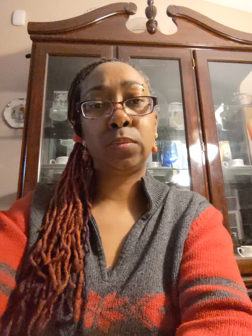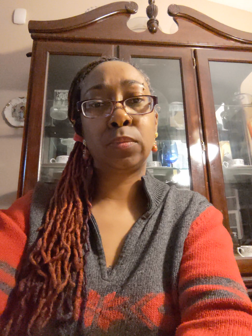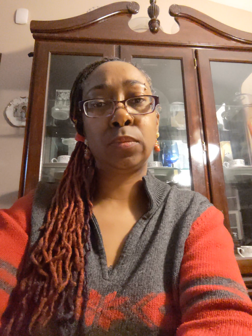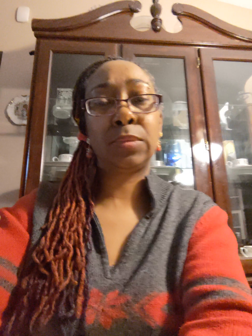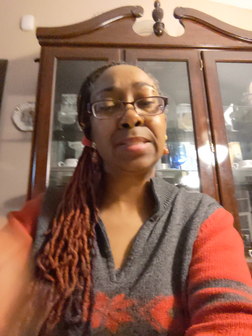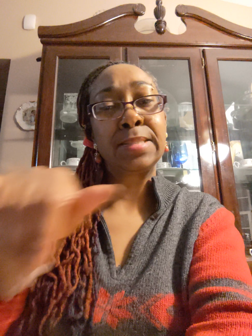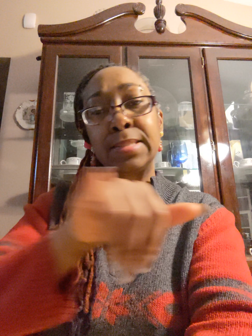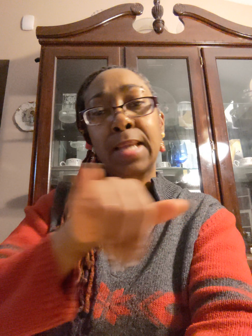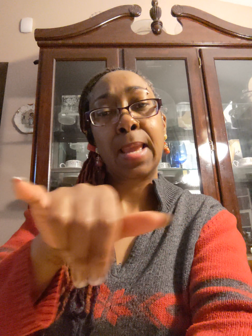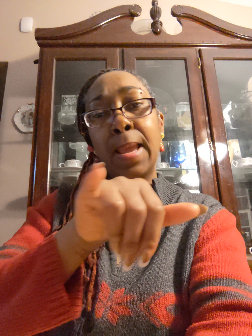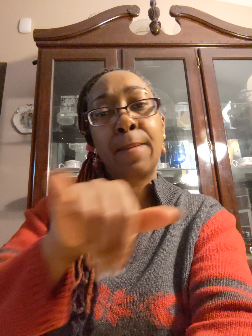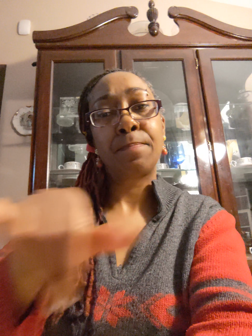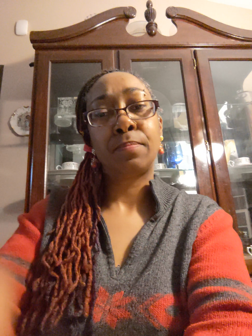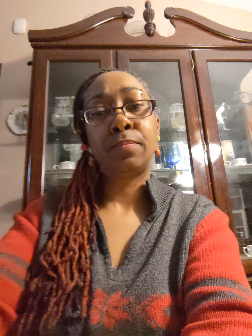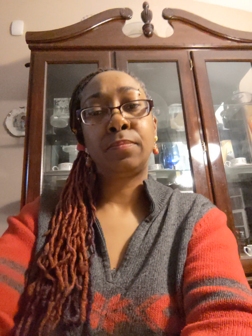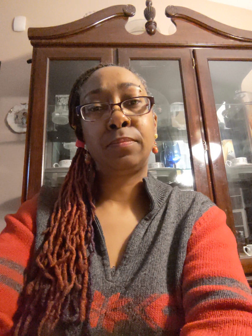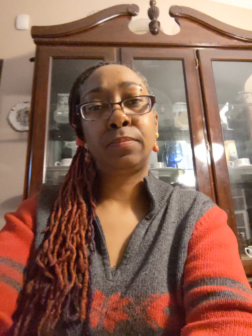same